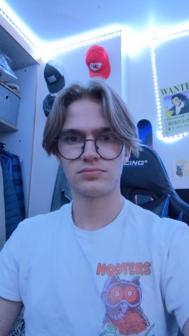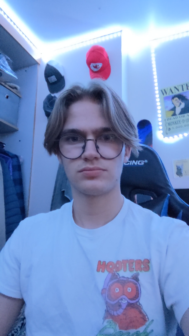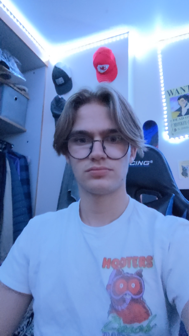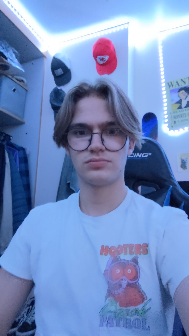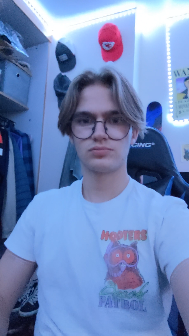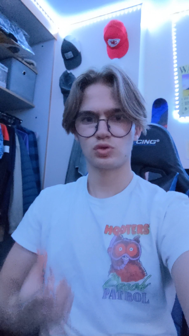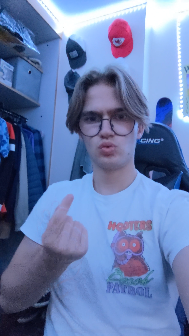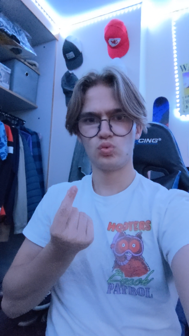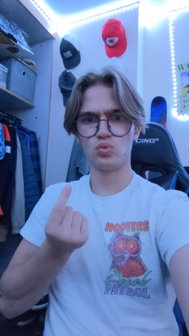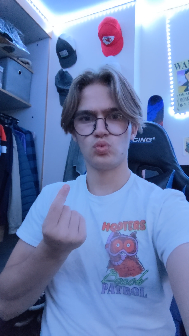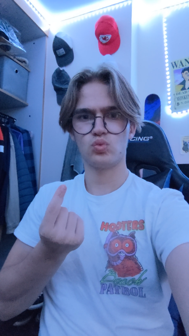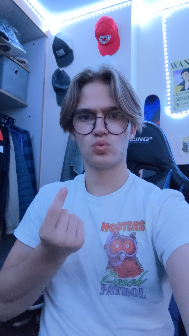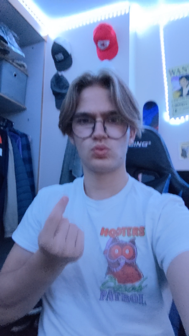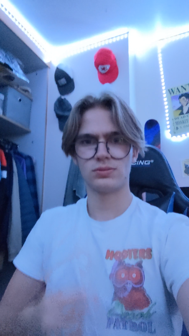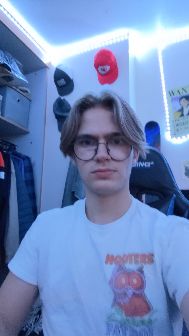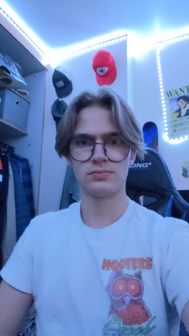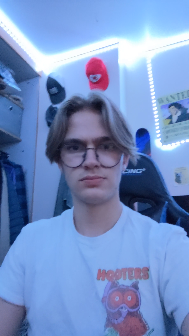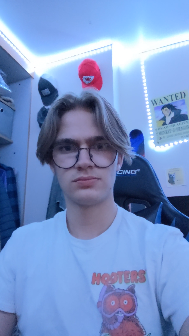do